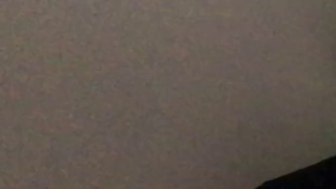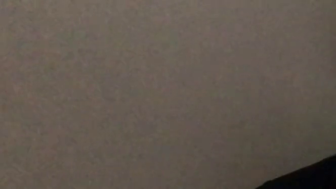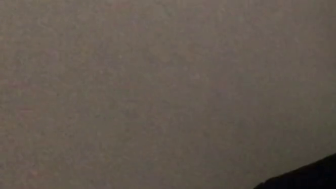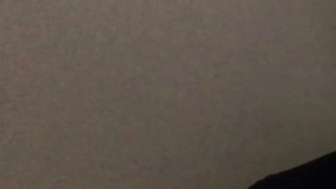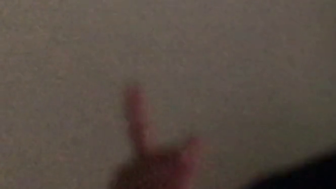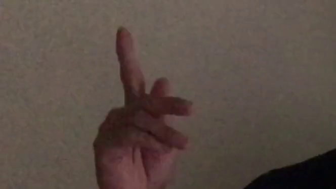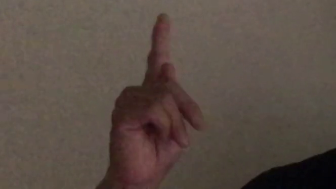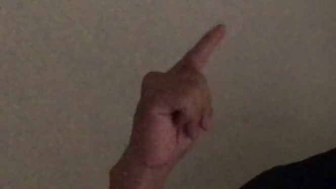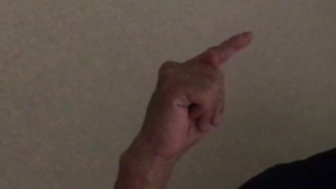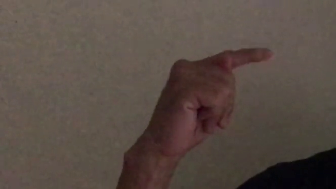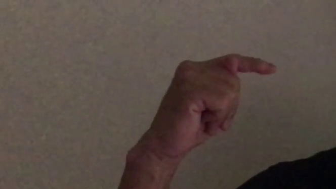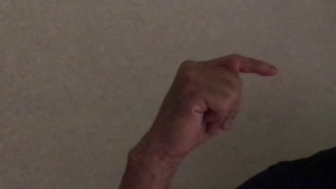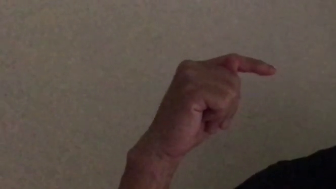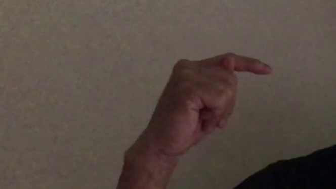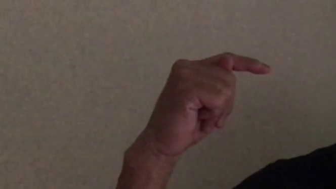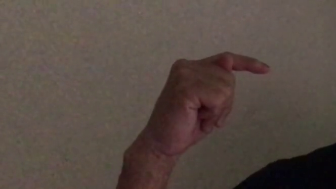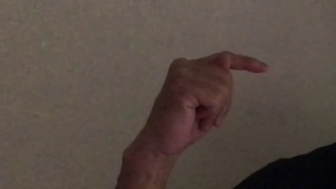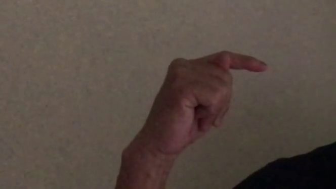क